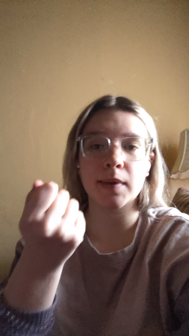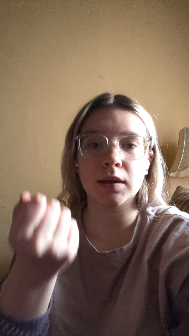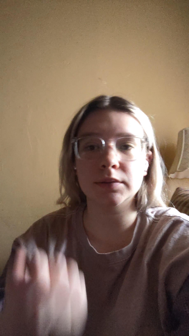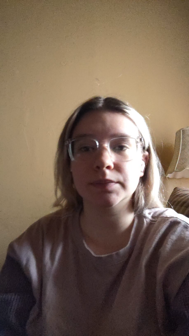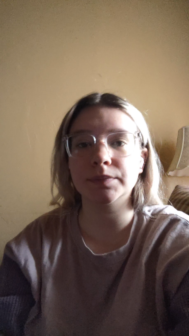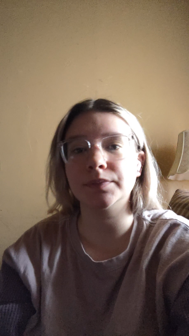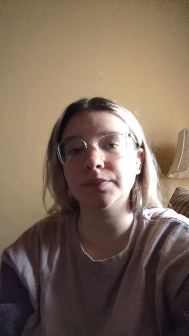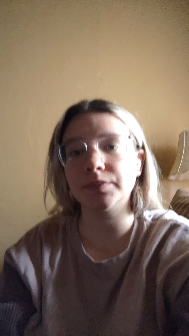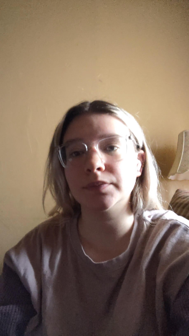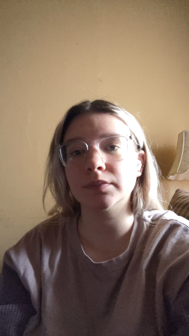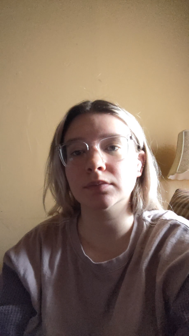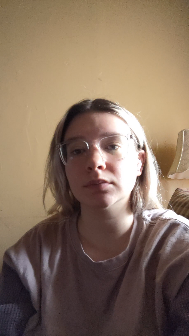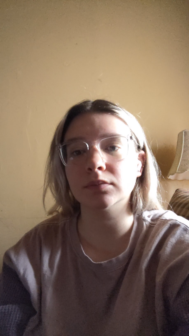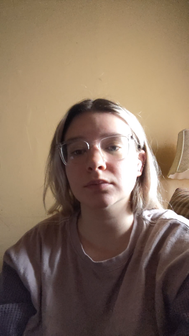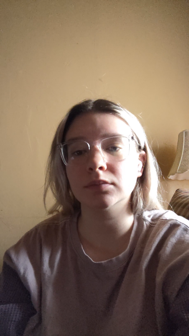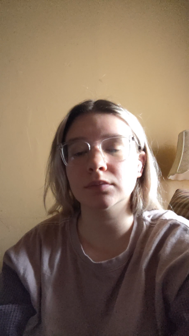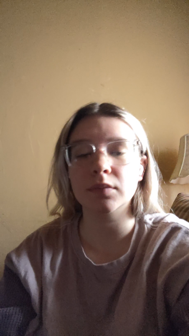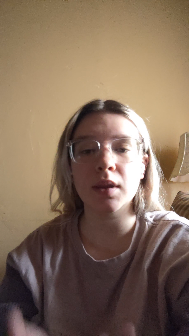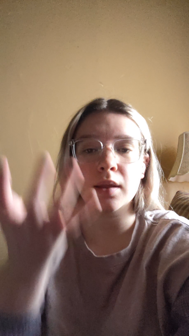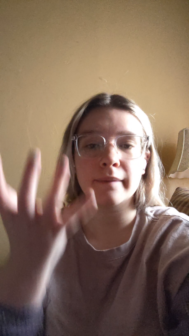heavy